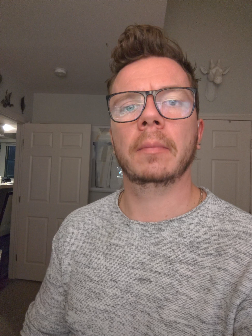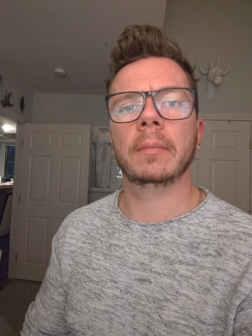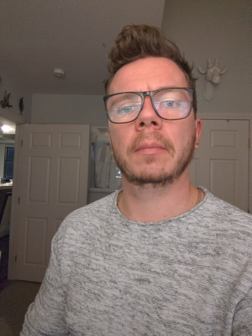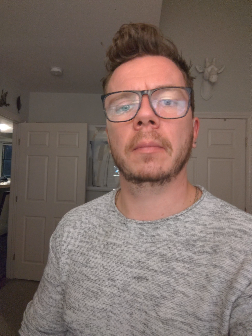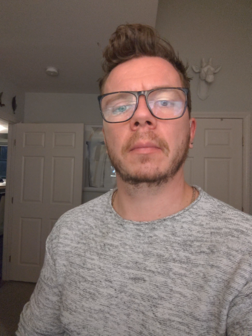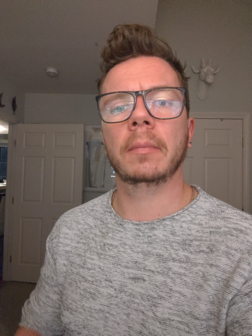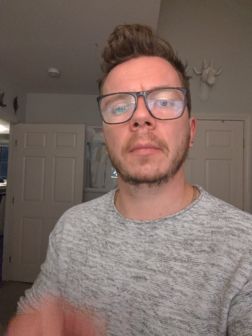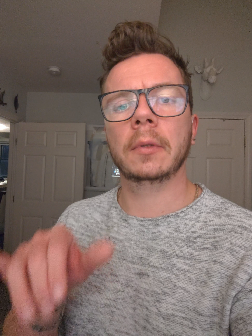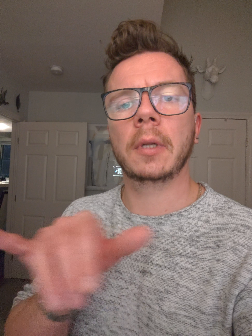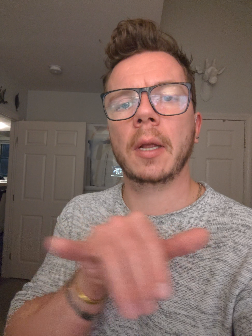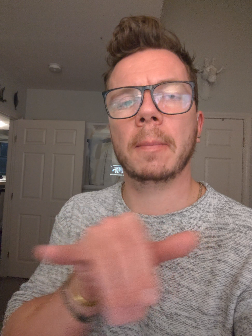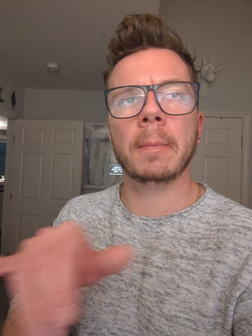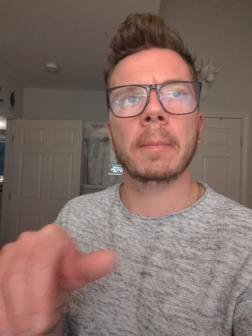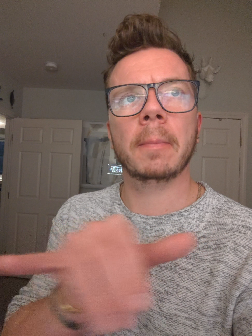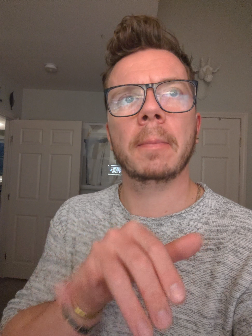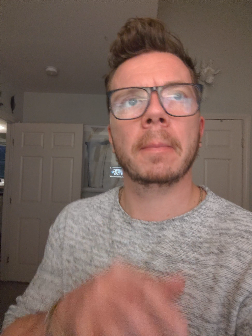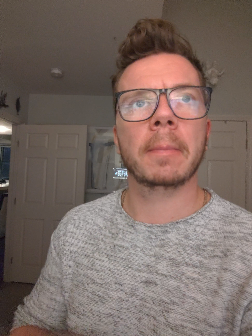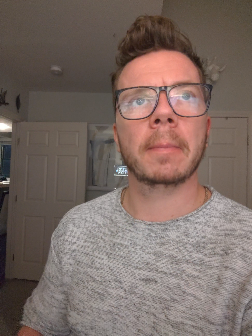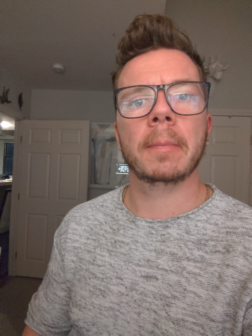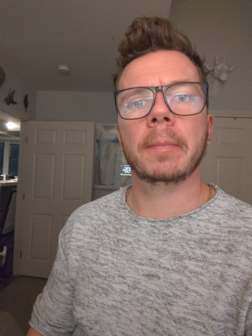same